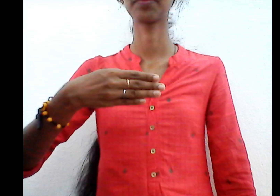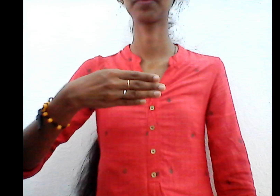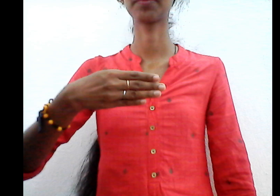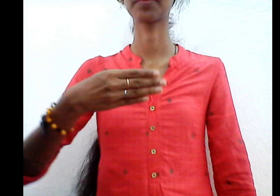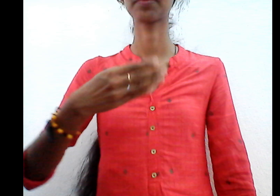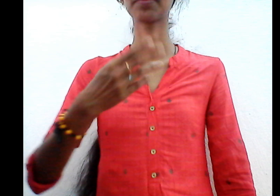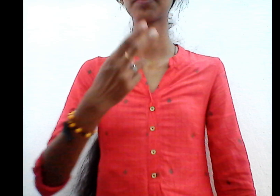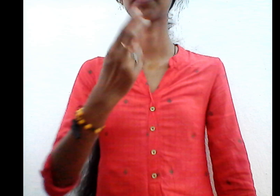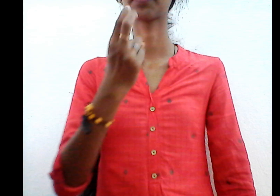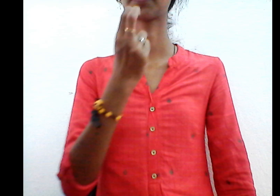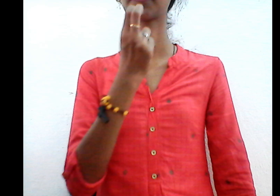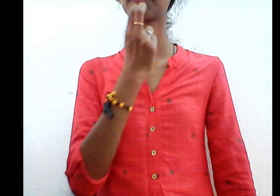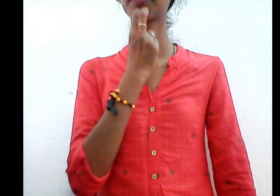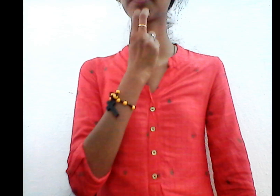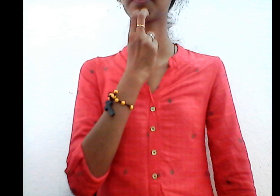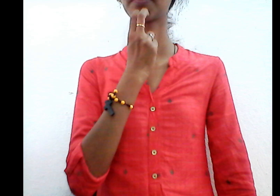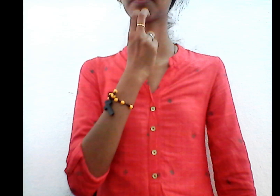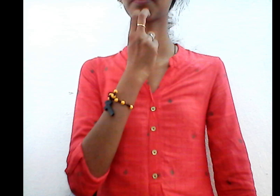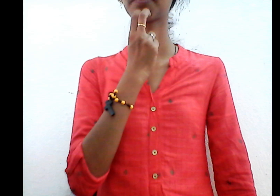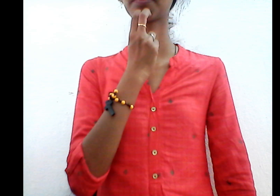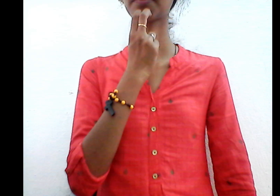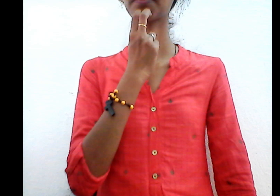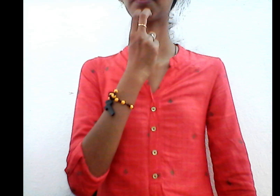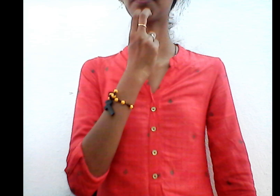അഃ